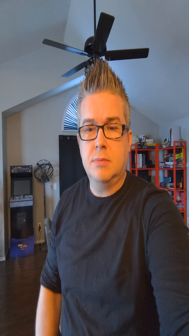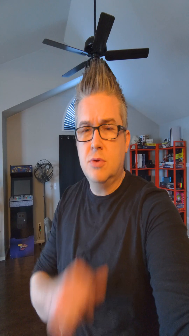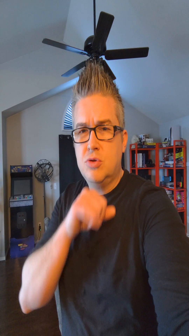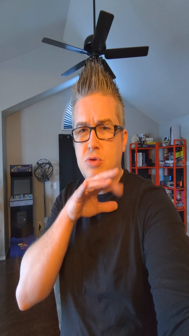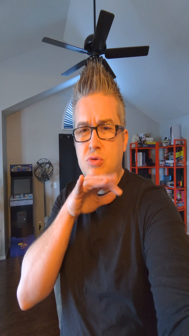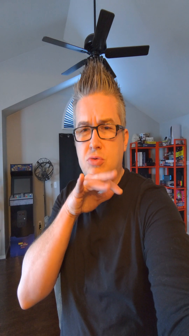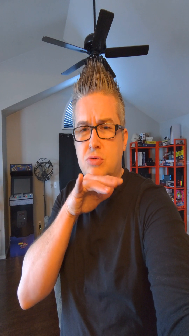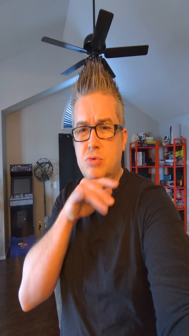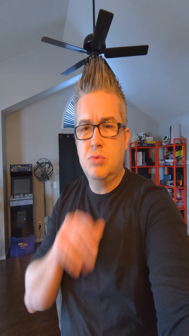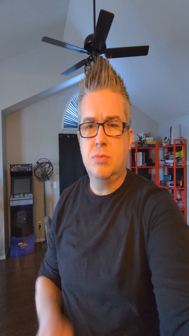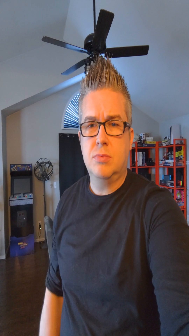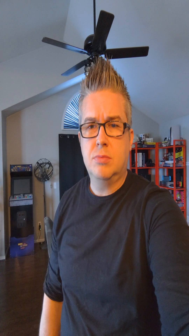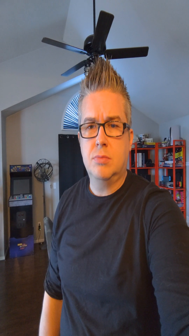dirty